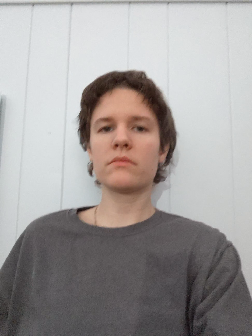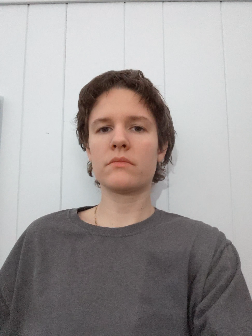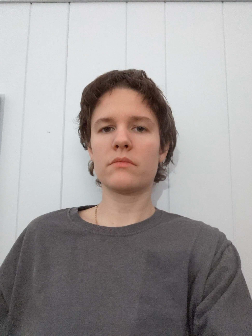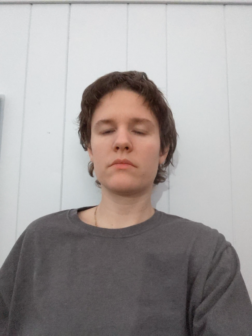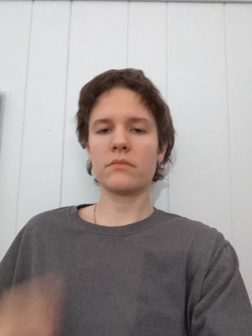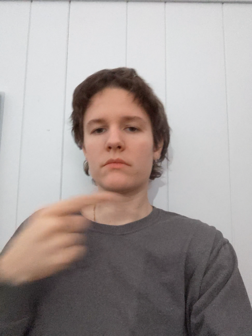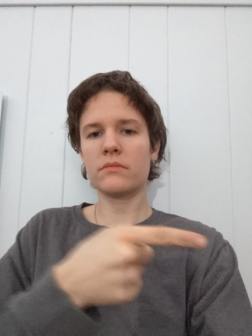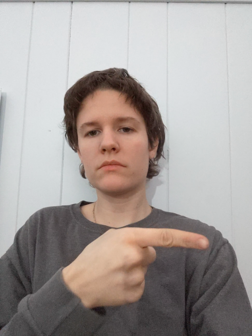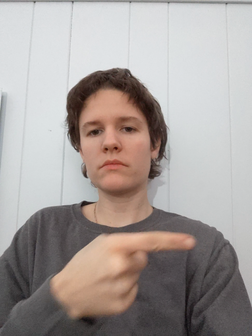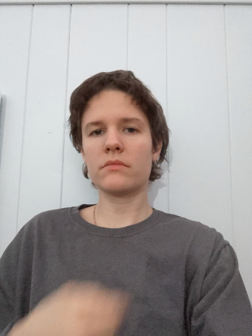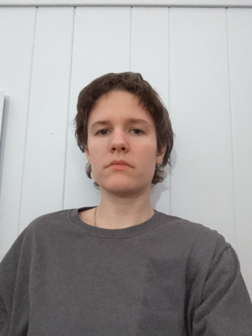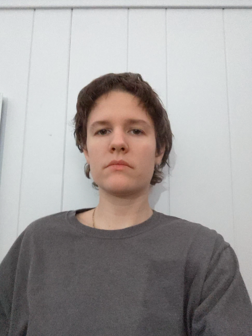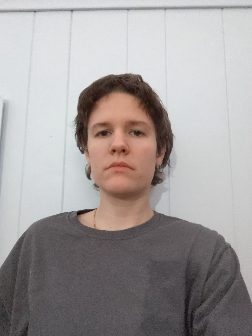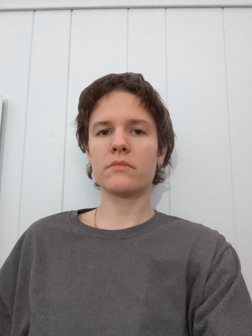he/she/it